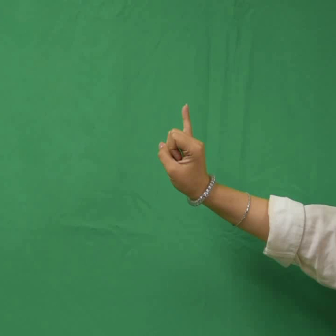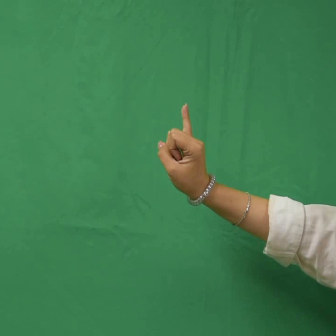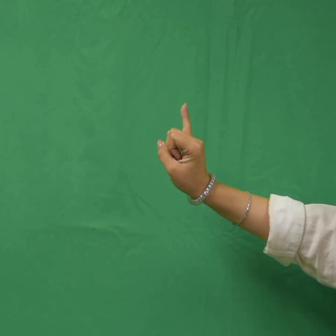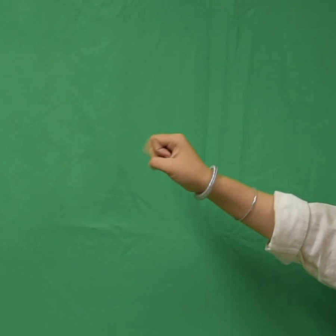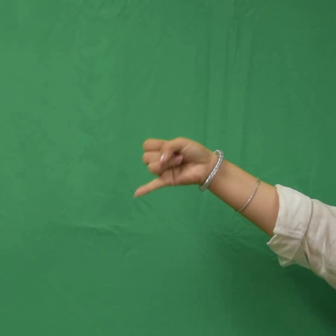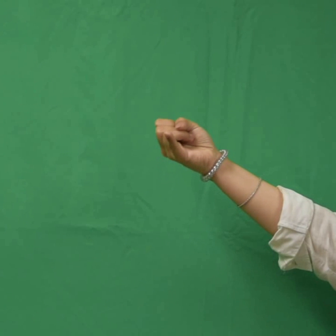J